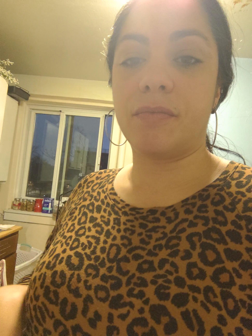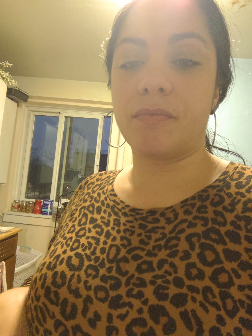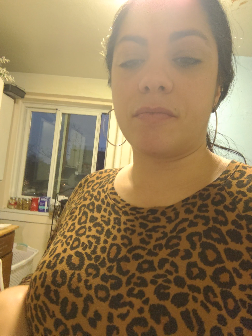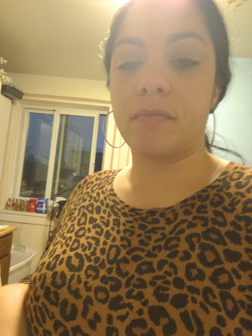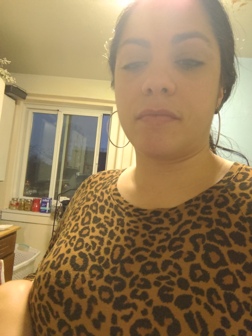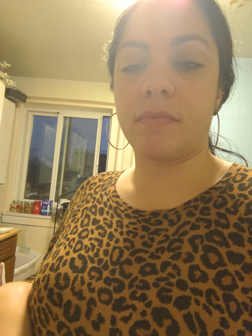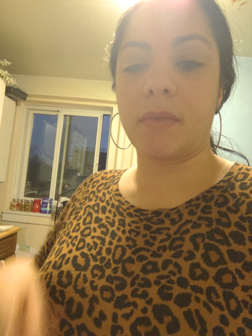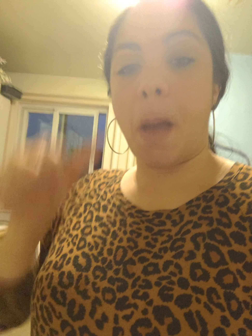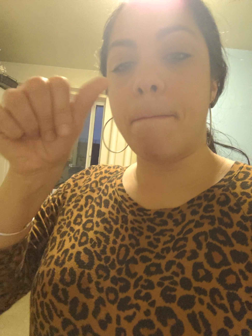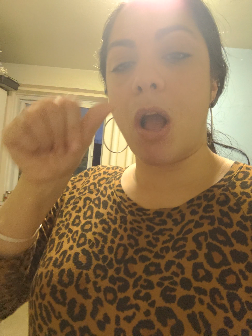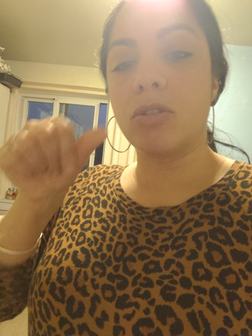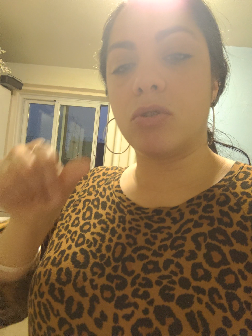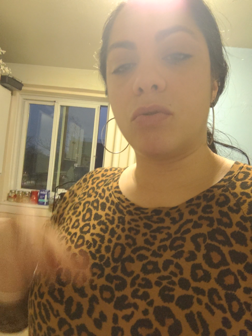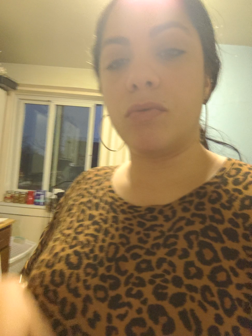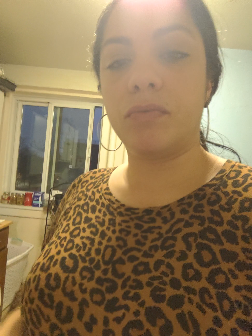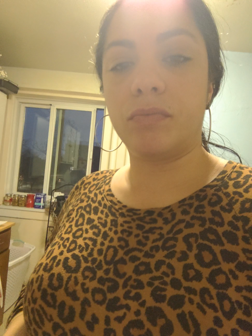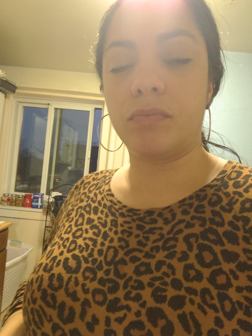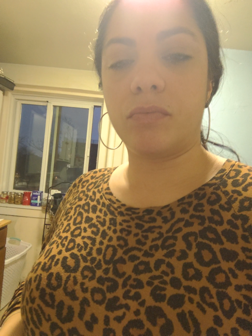puzzle